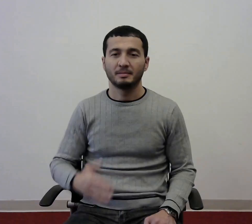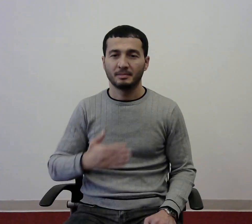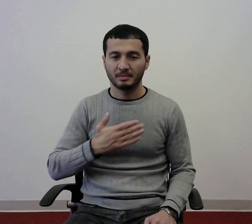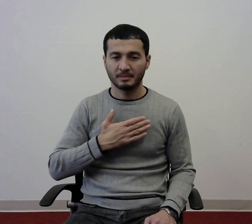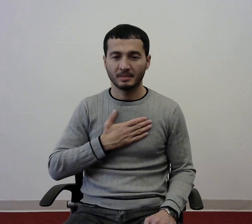mən